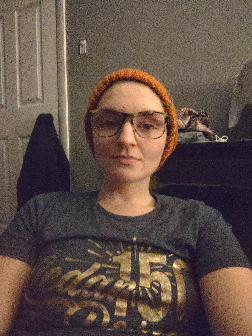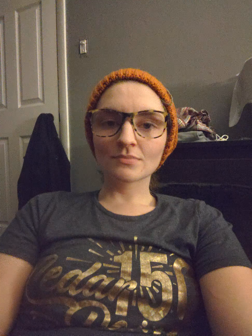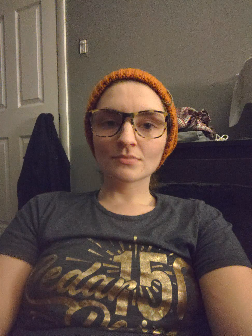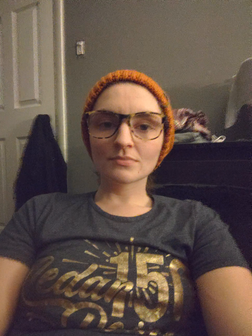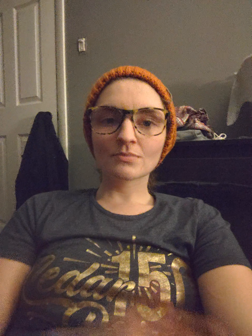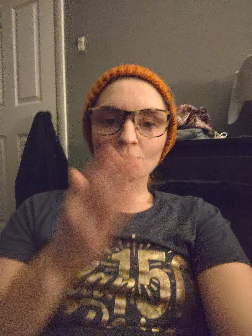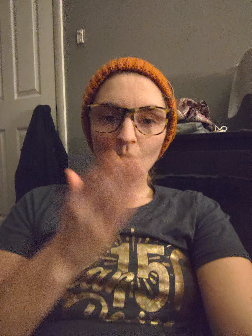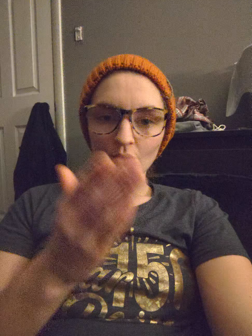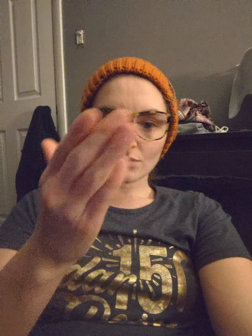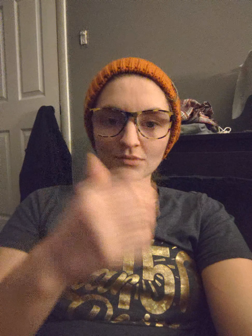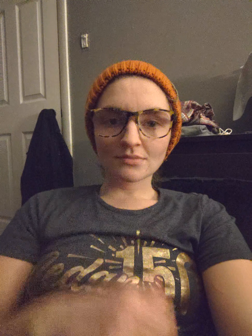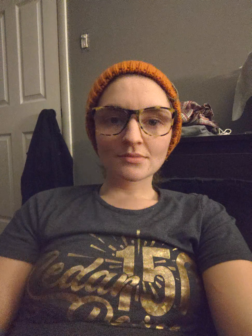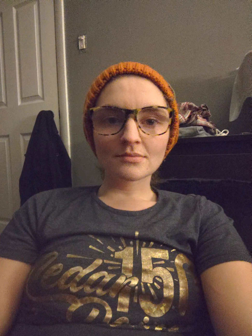boat